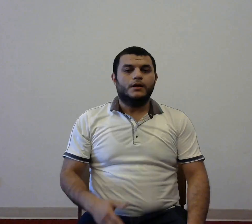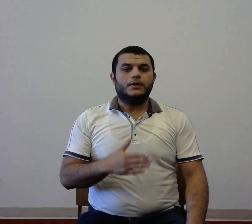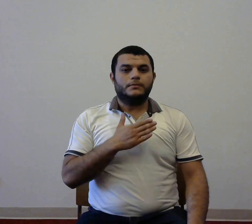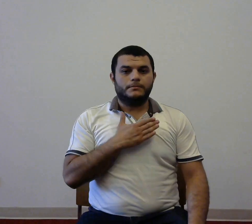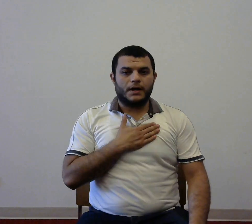mən